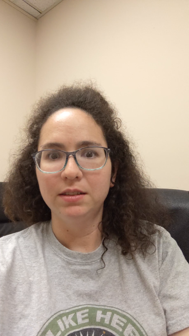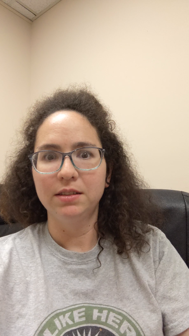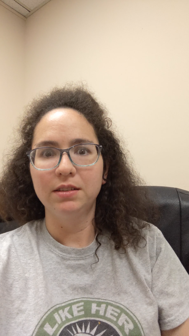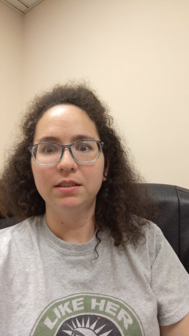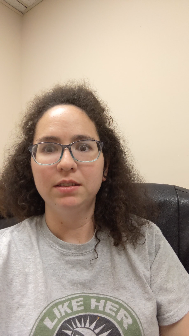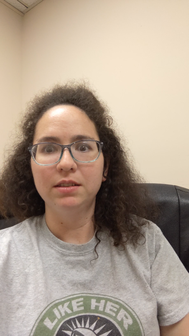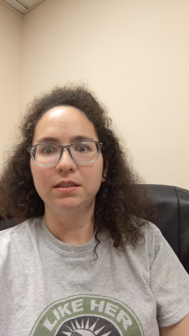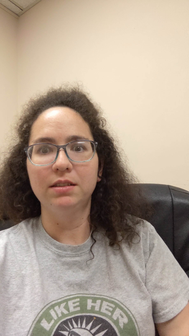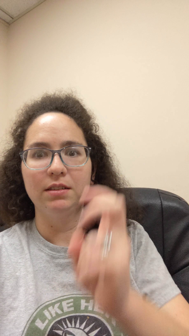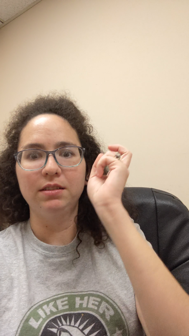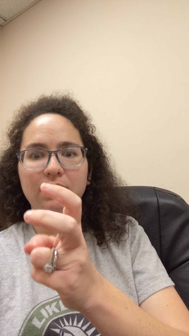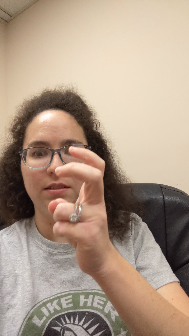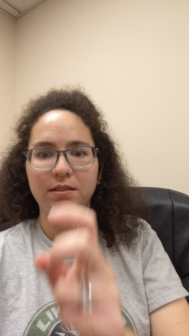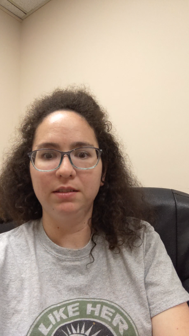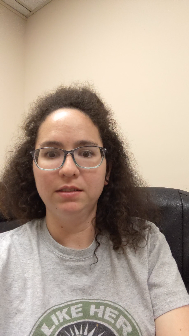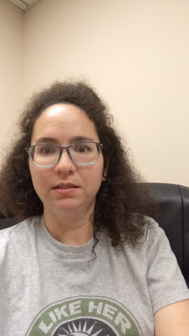hard